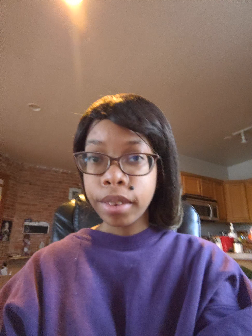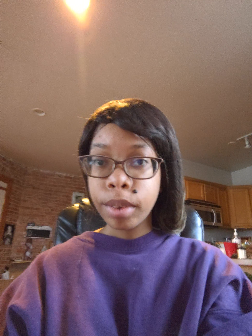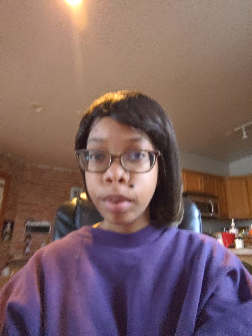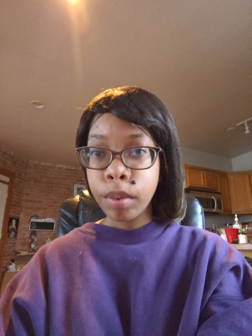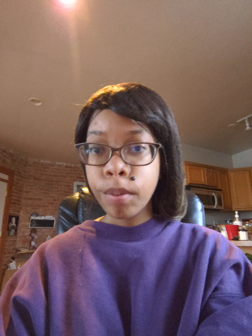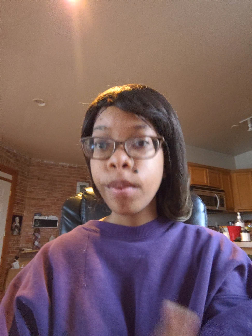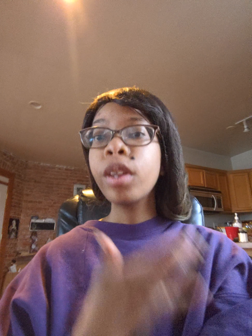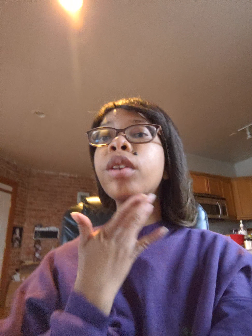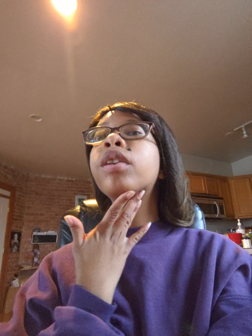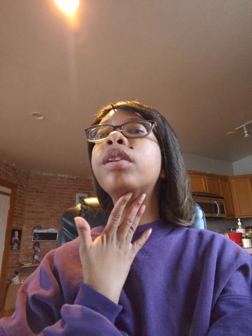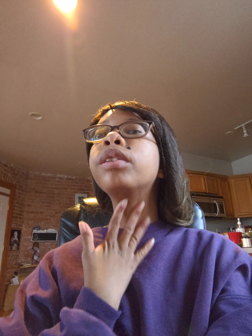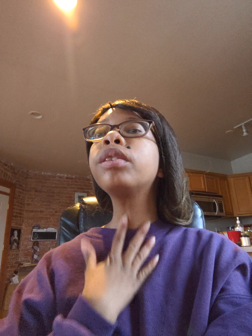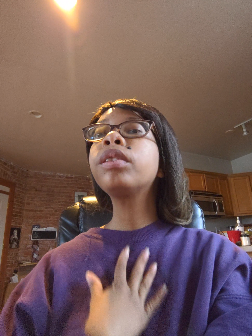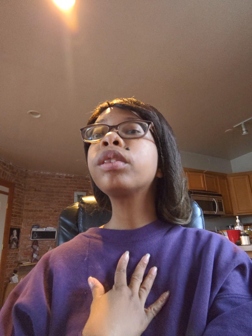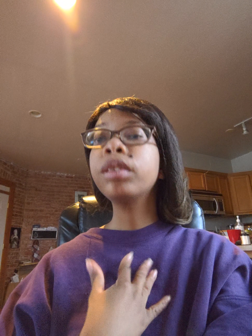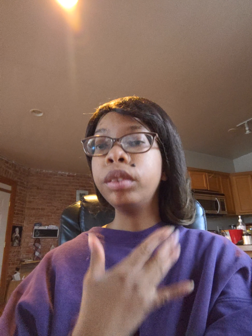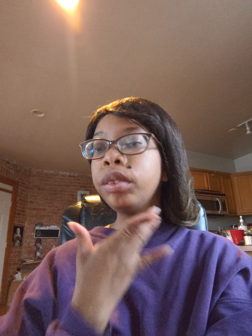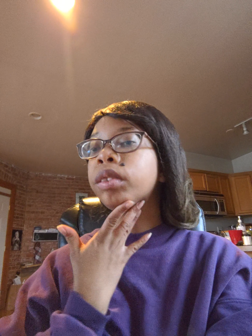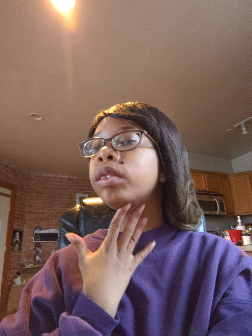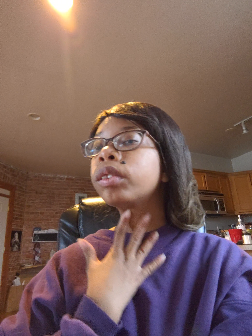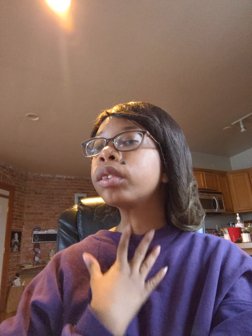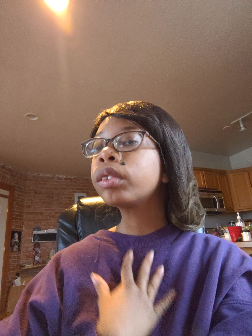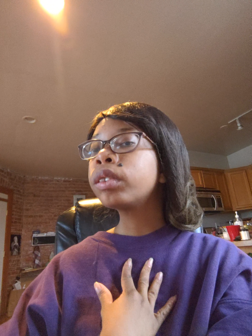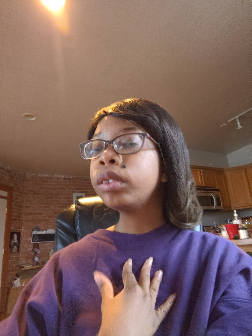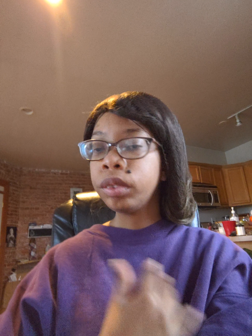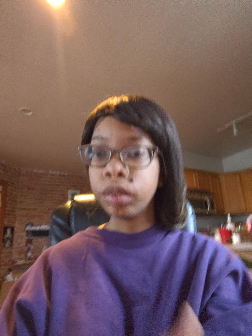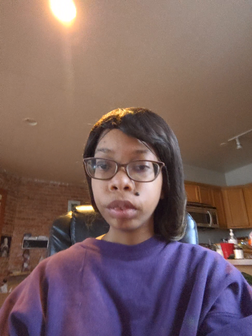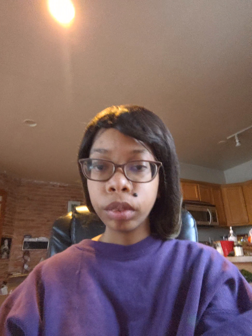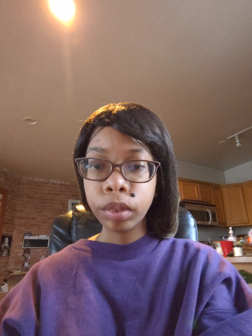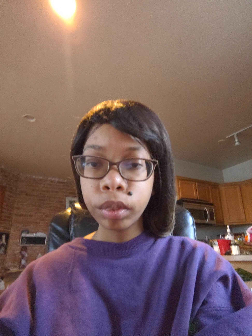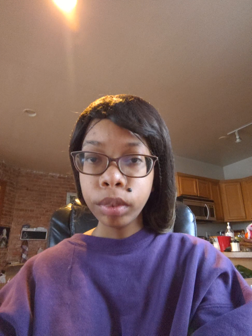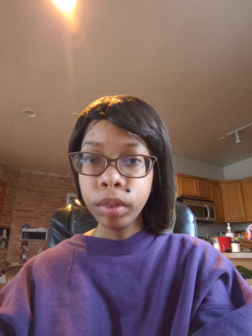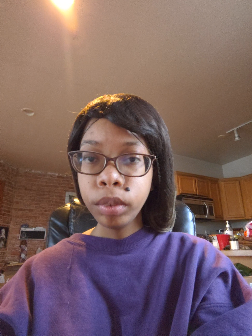thirsty